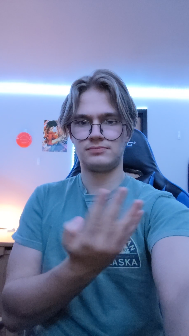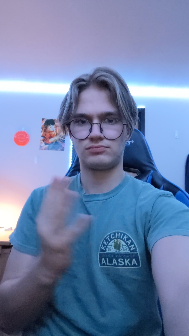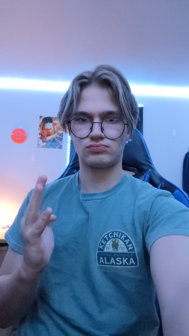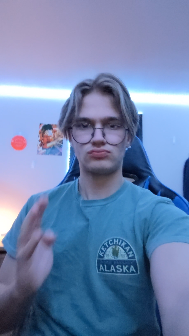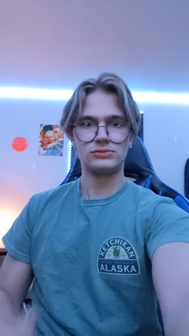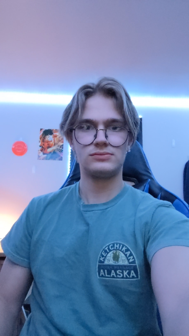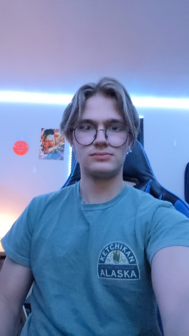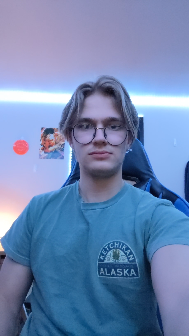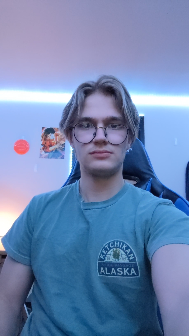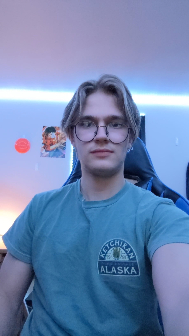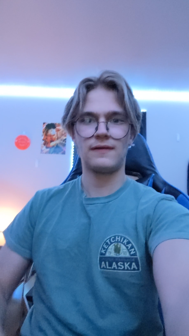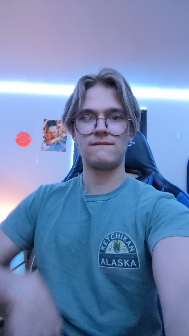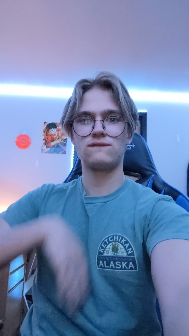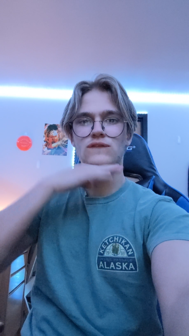full